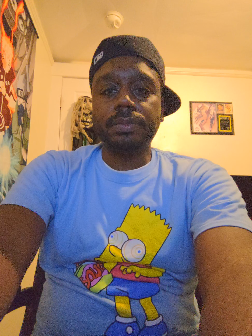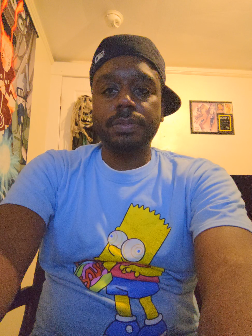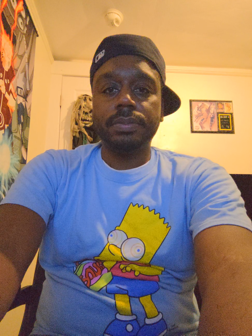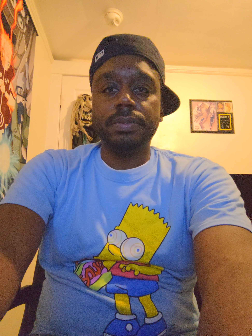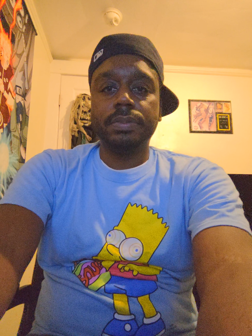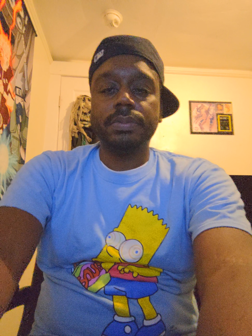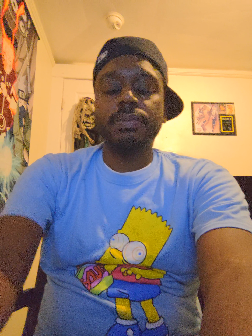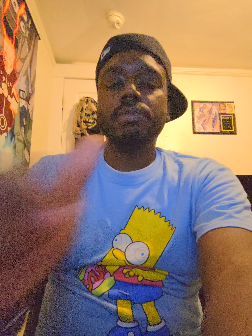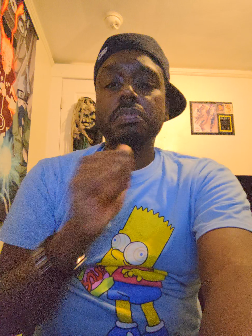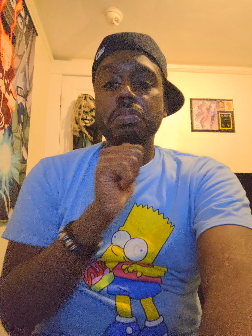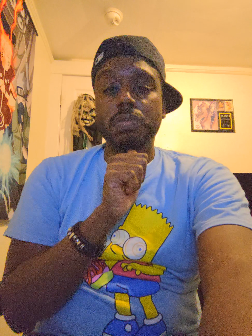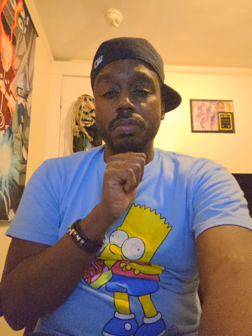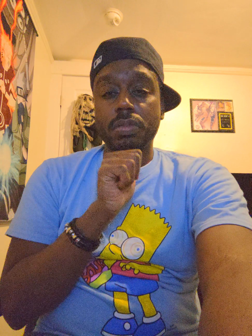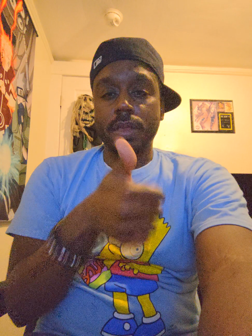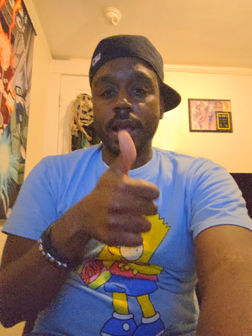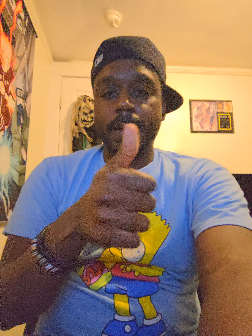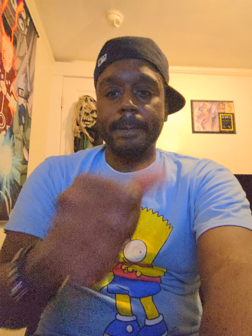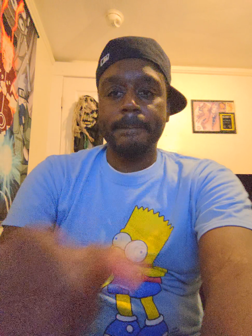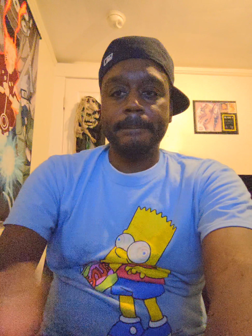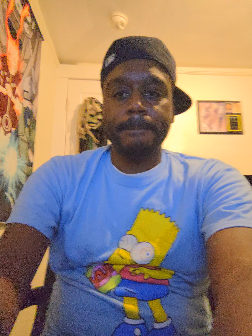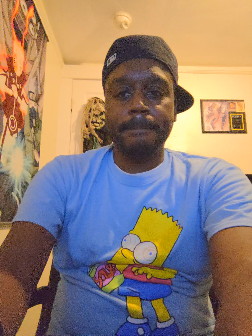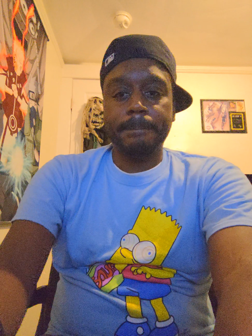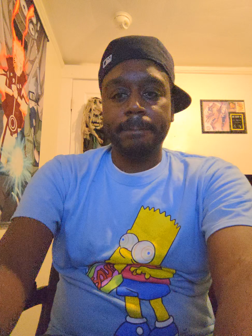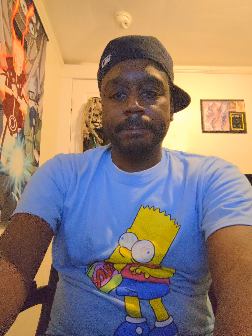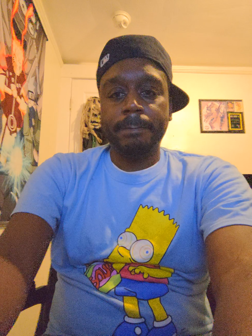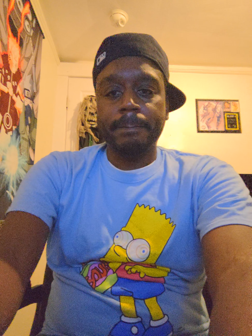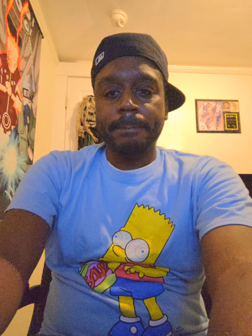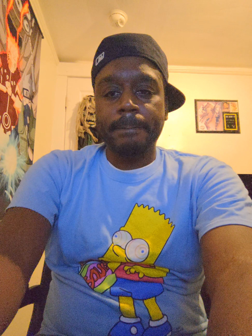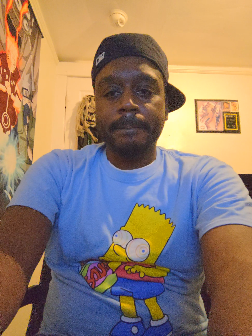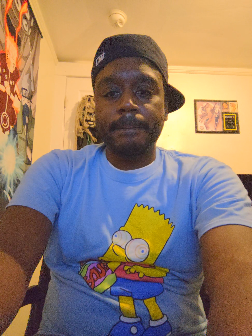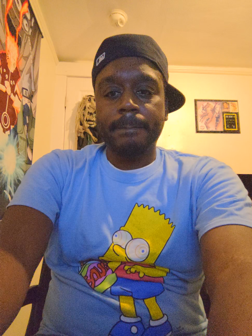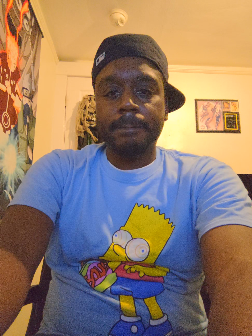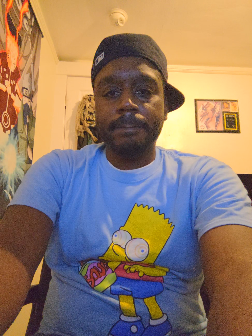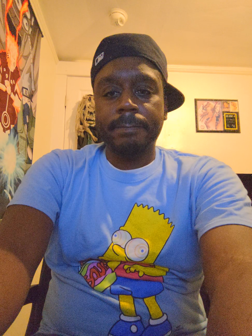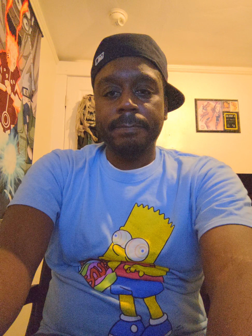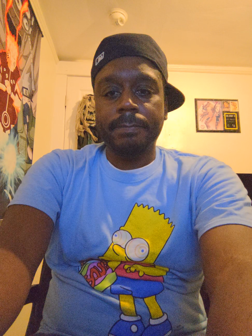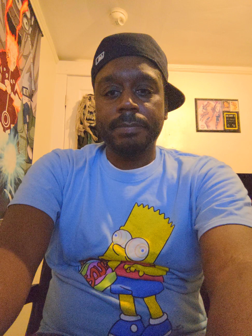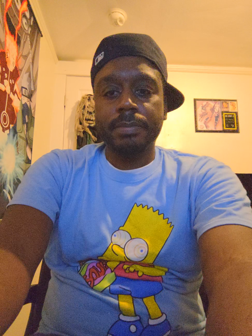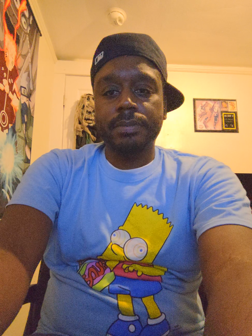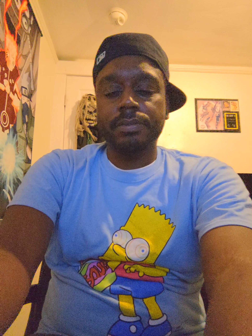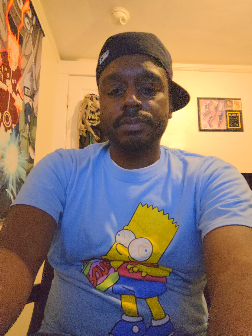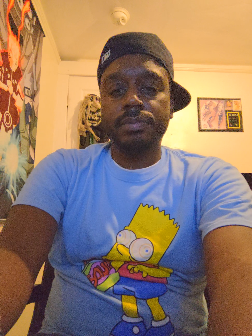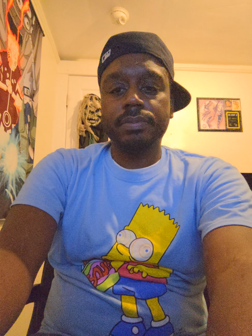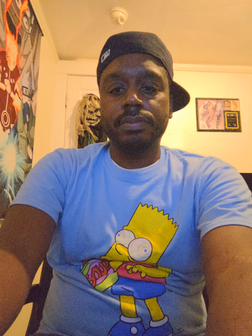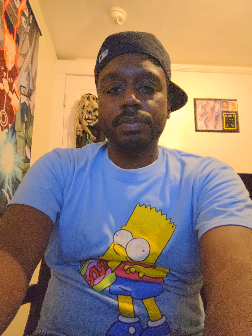not